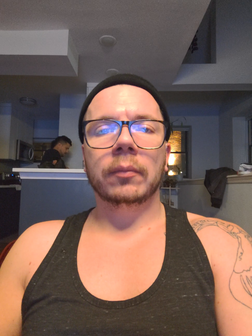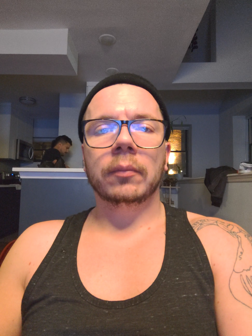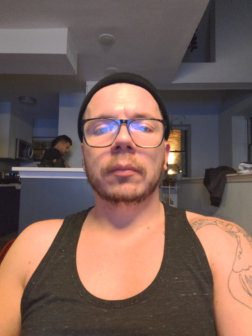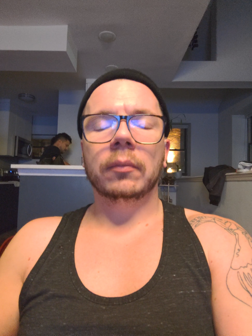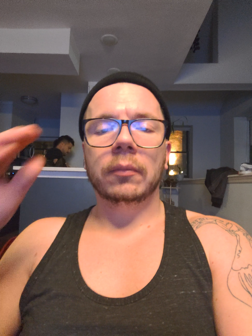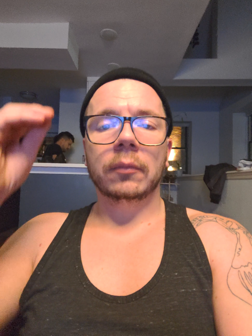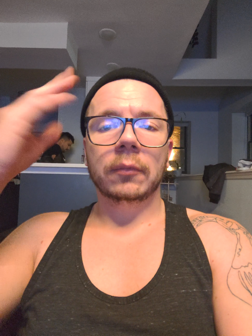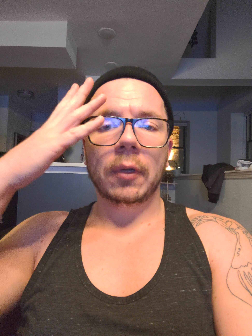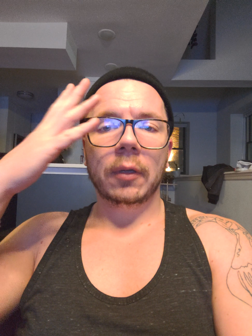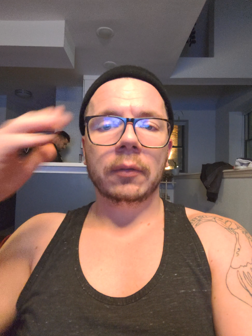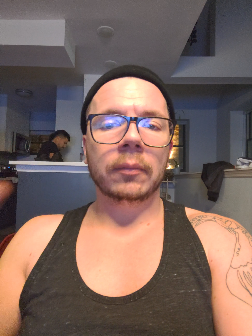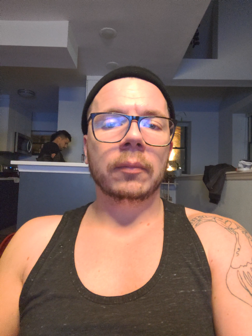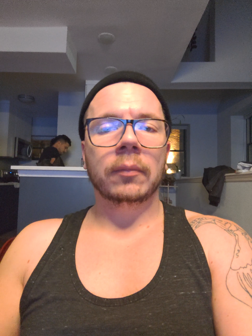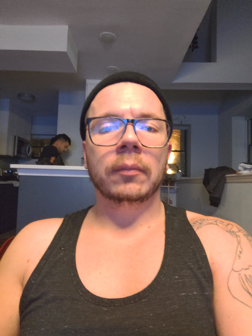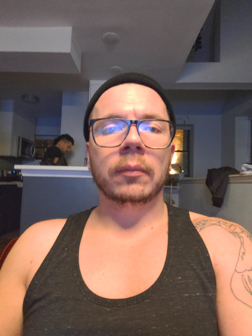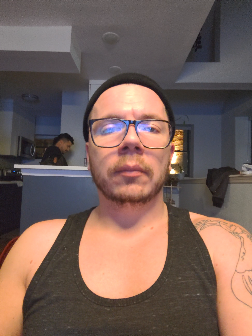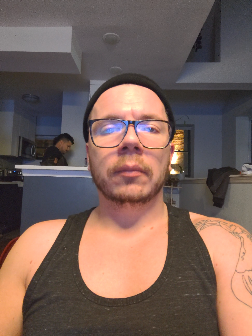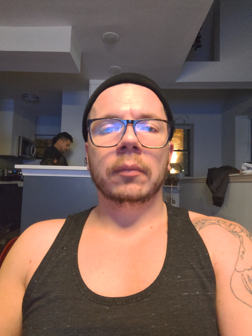sun